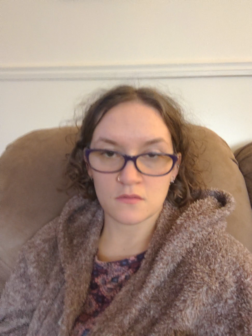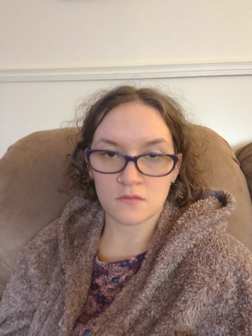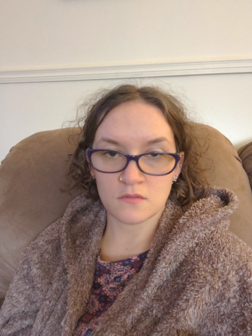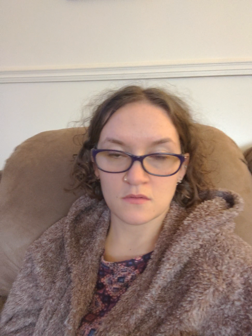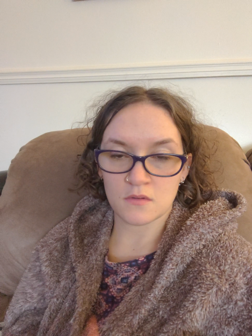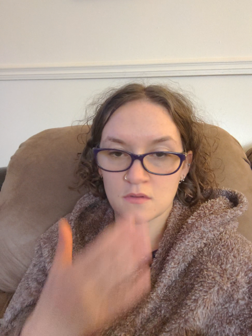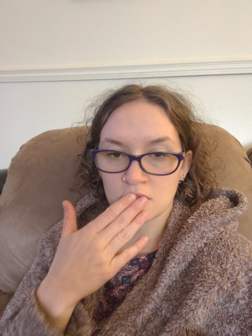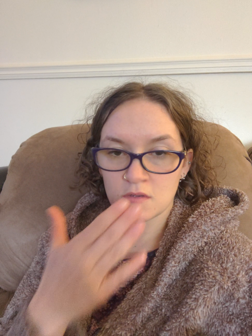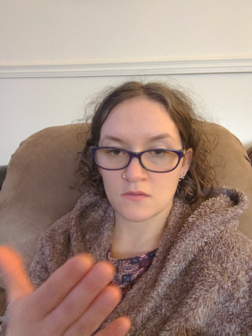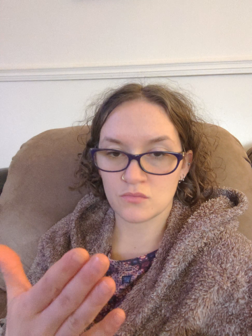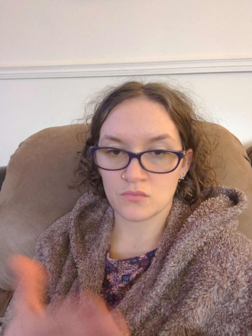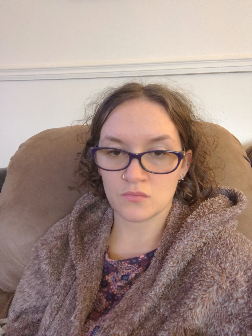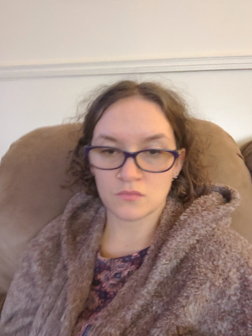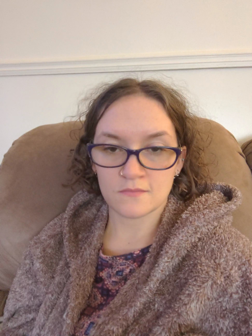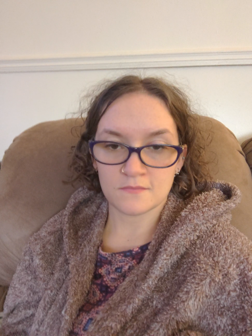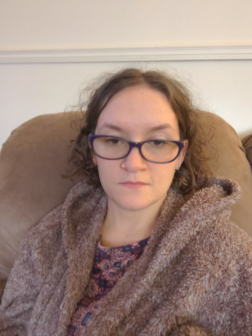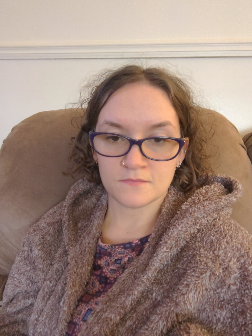thank you